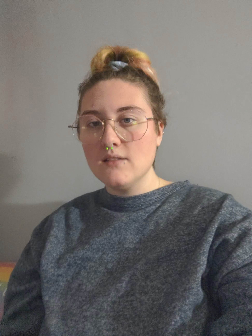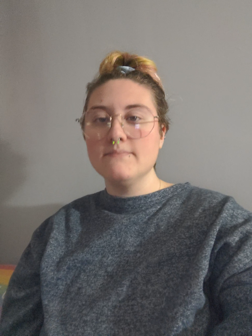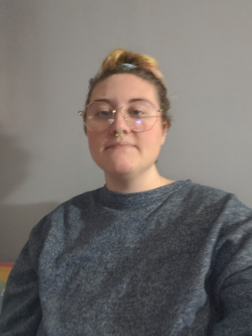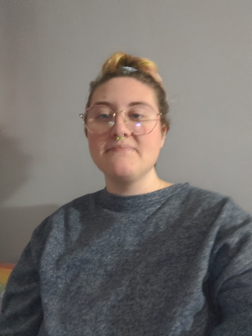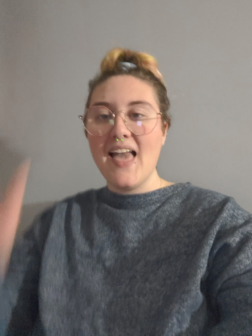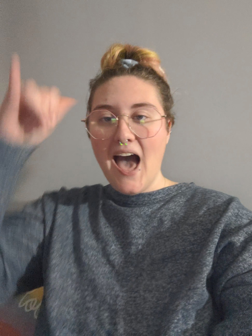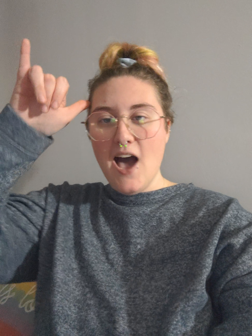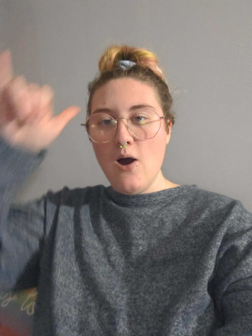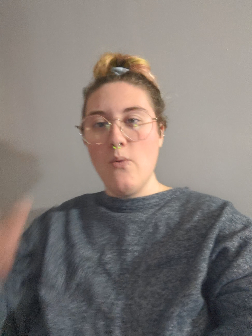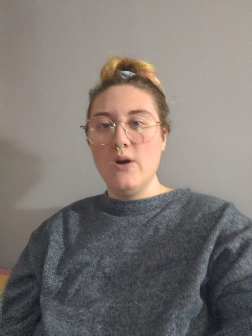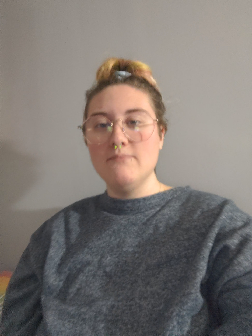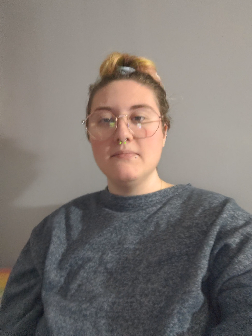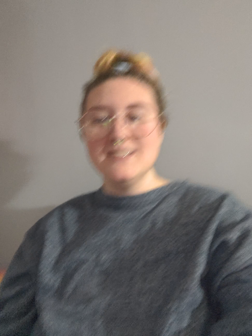cow